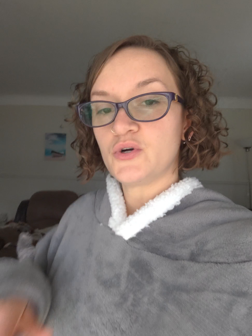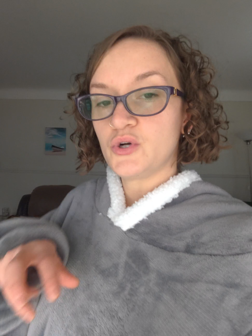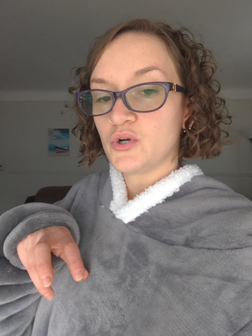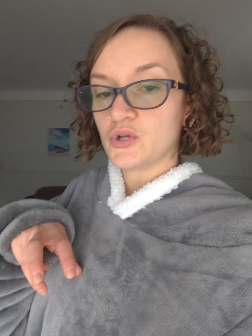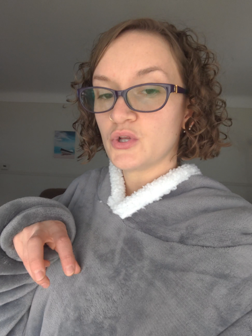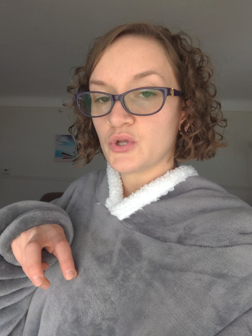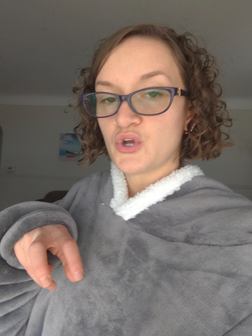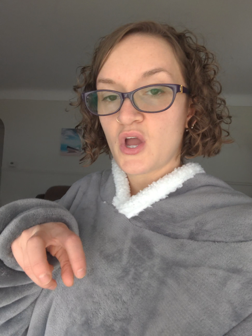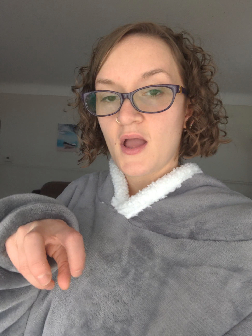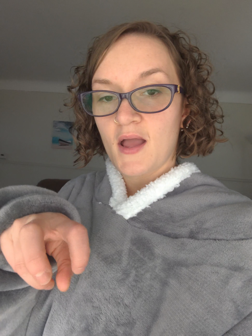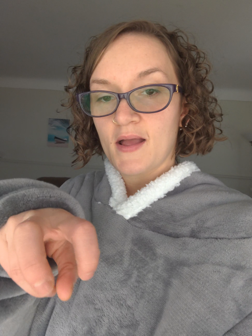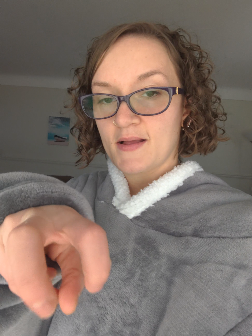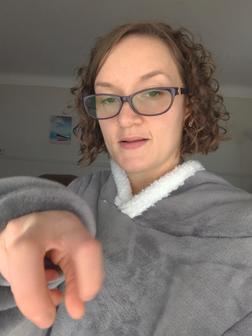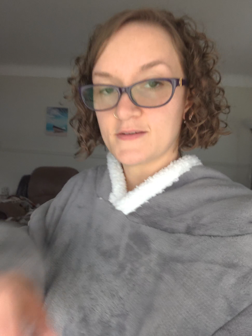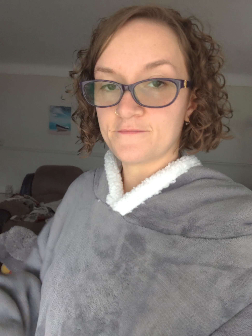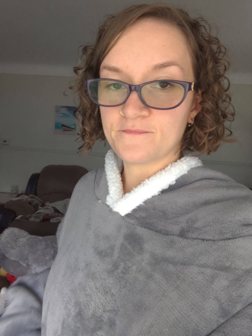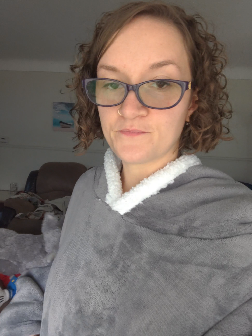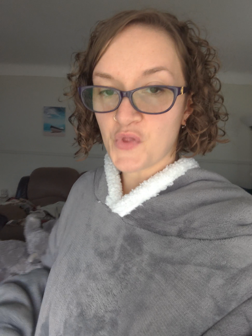ride